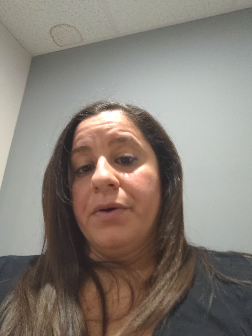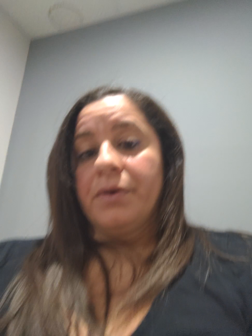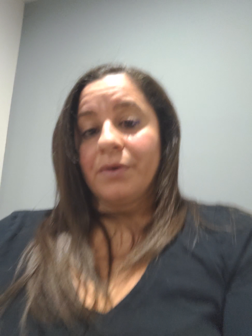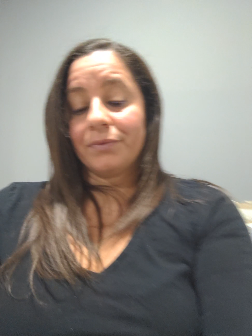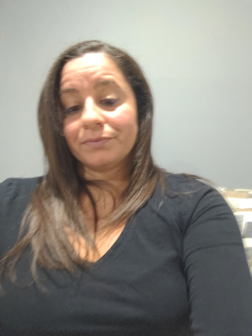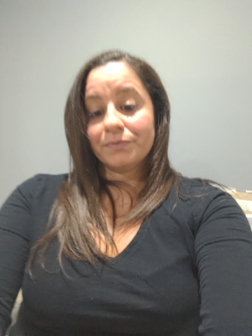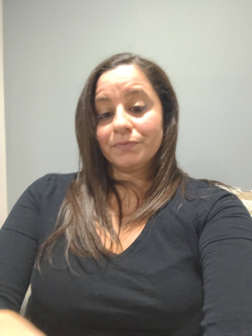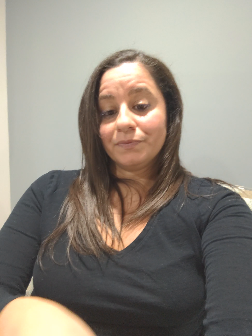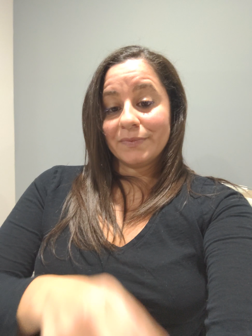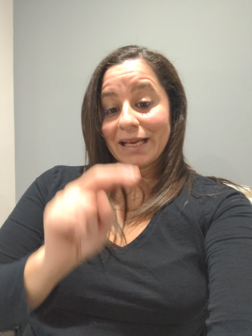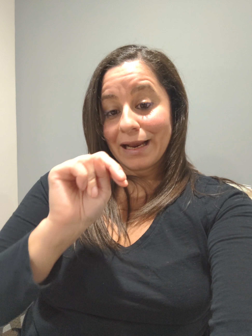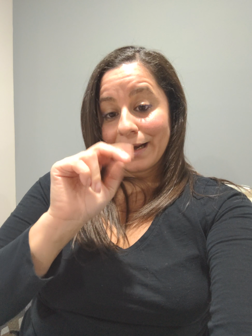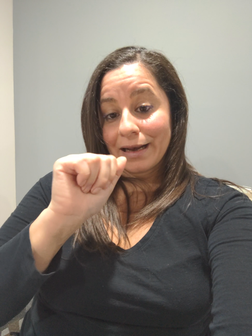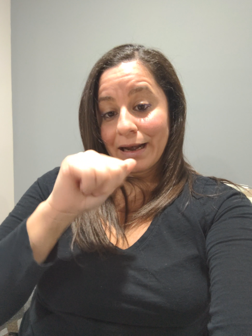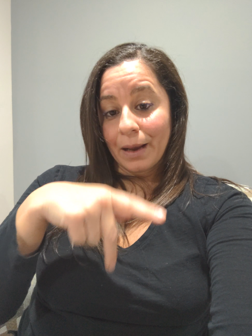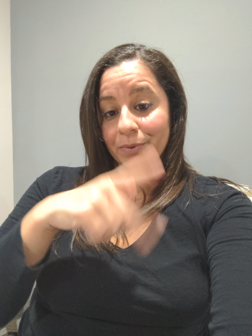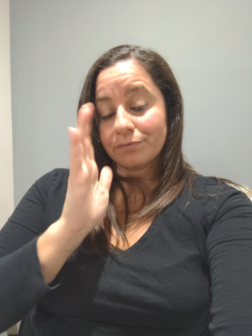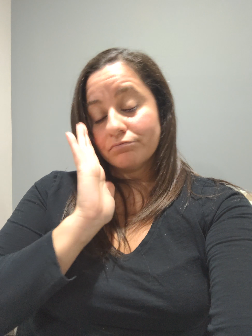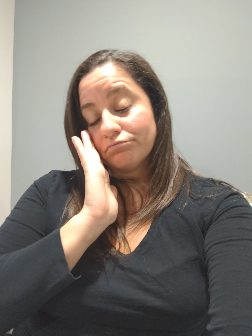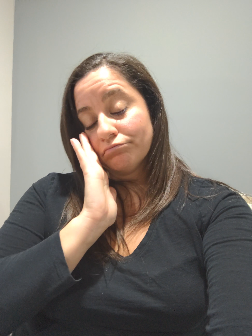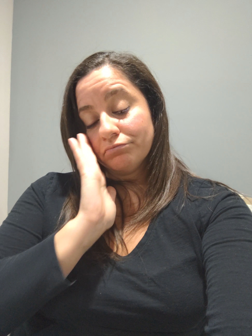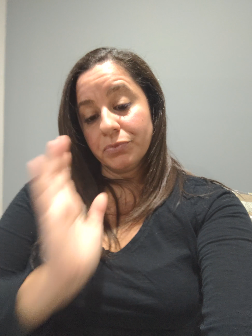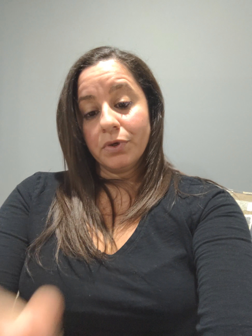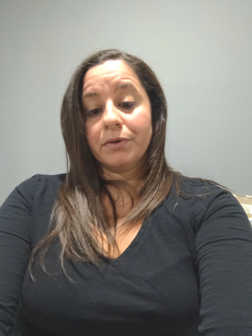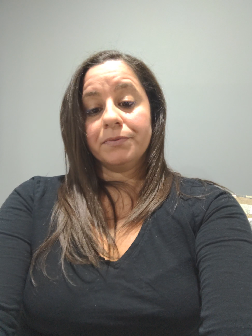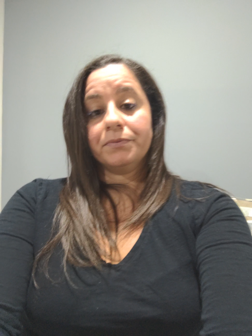nap